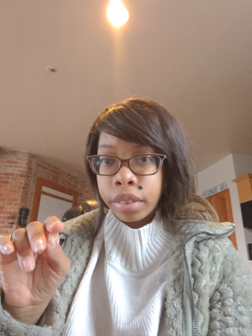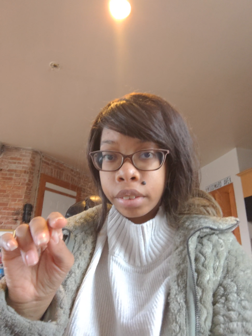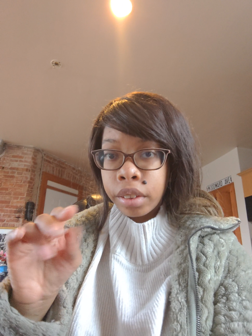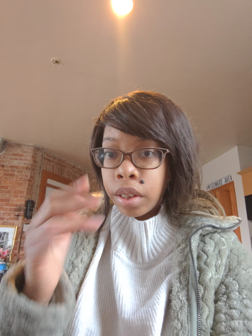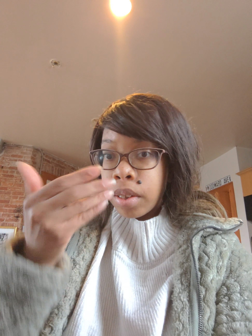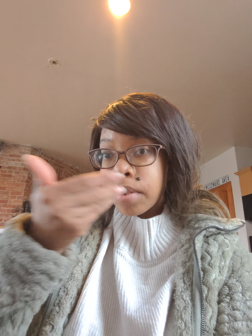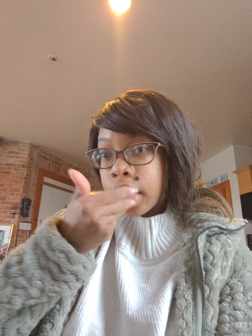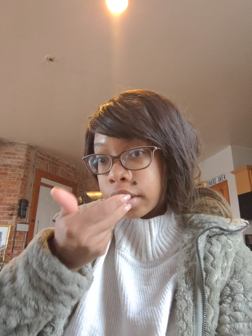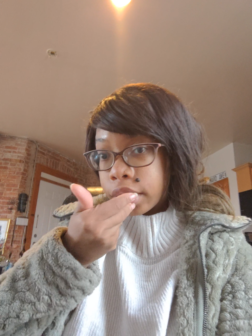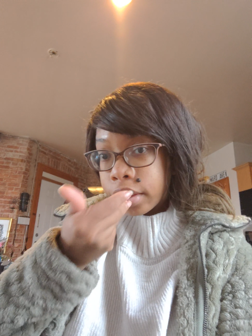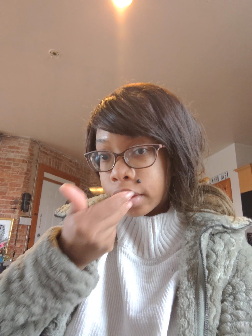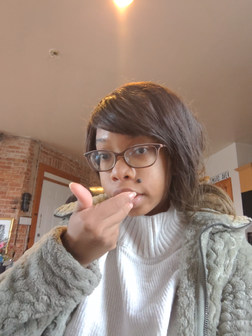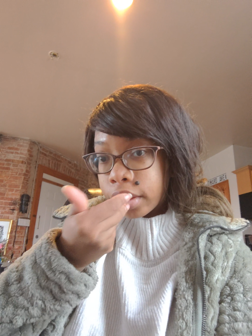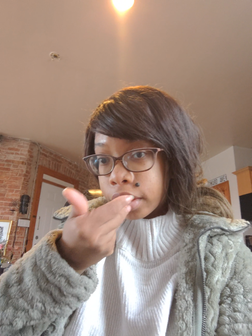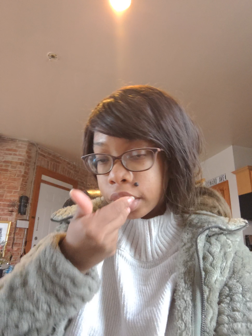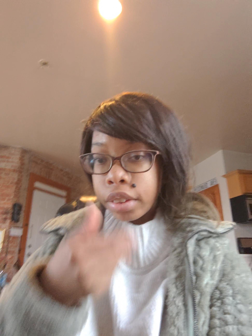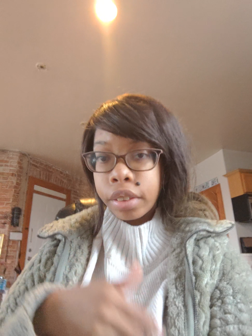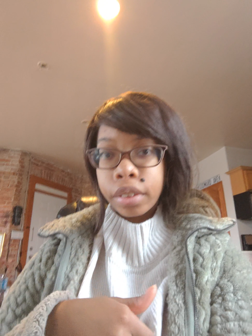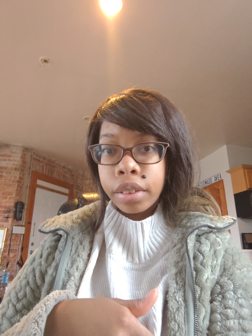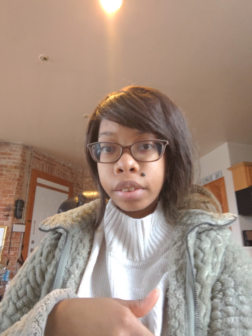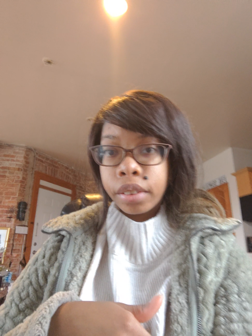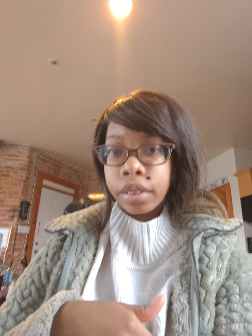pizza